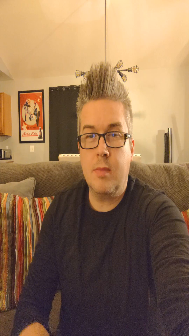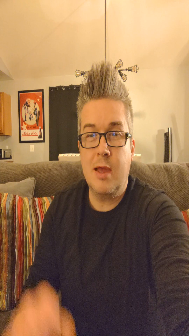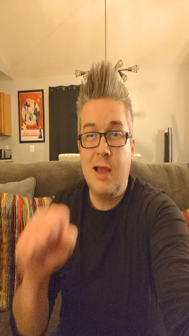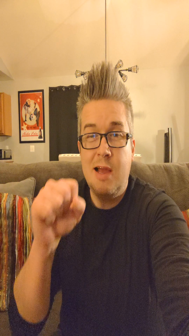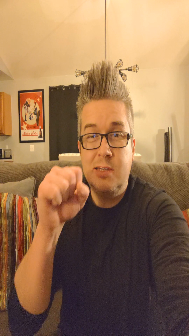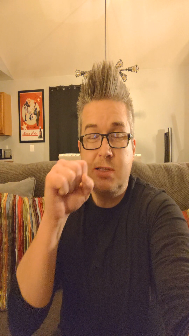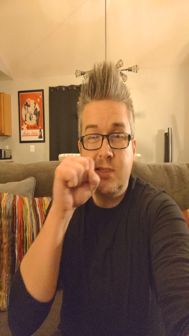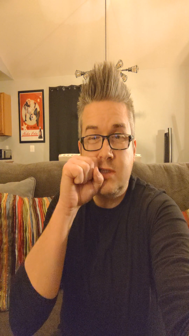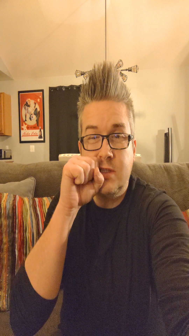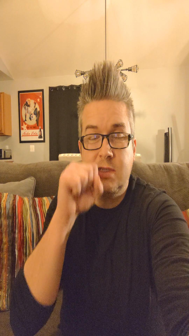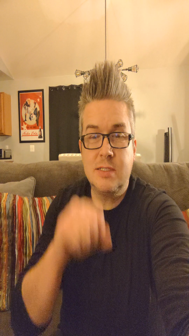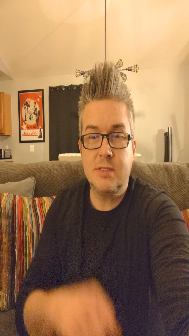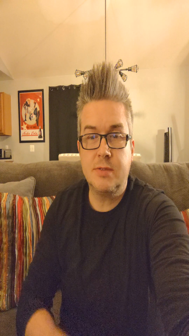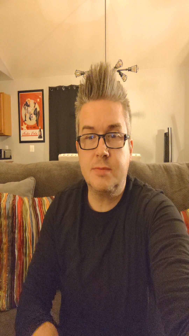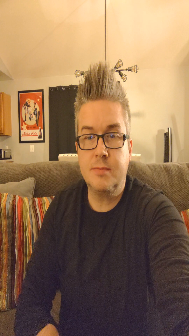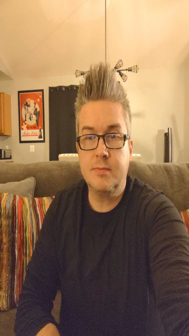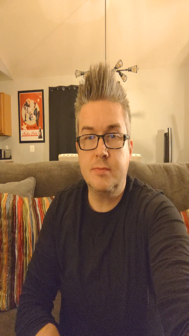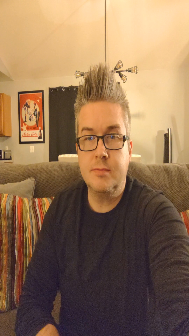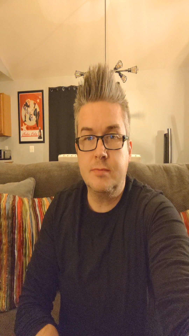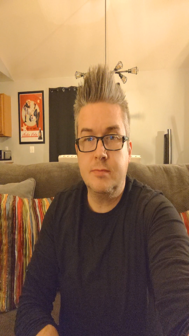carrot